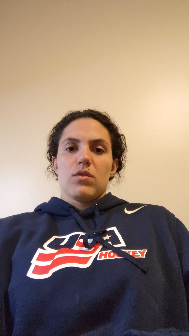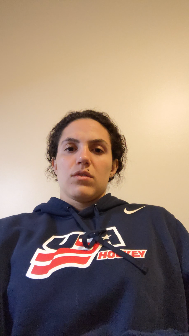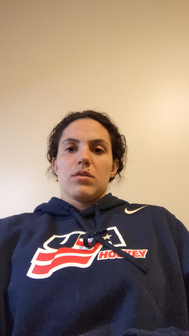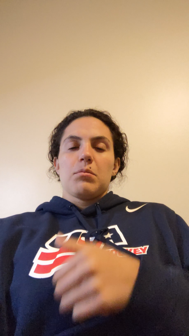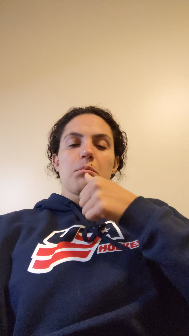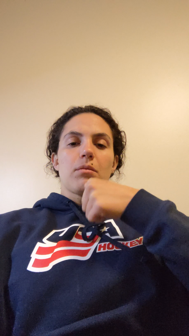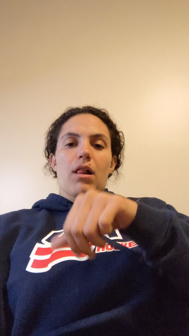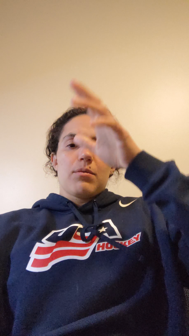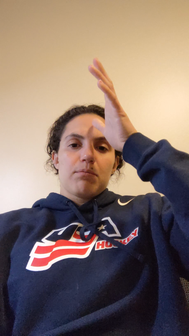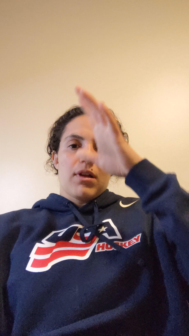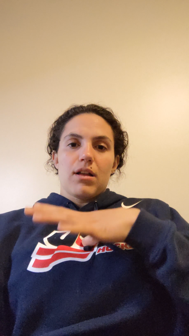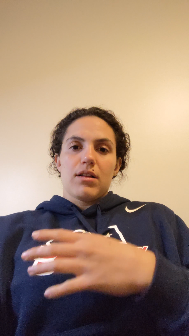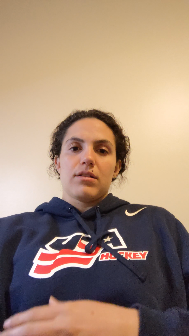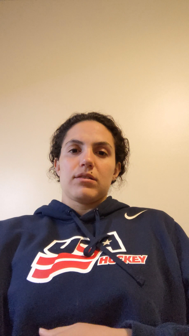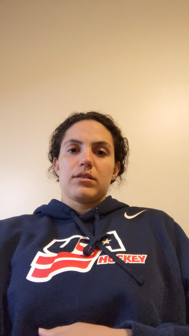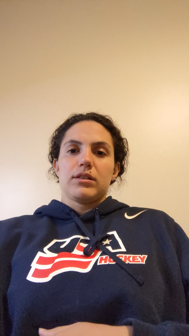mailman